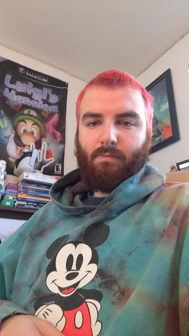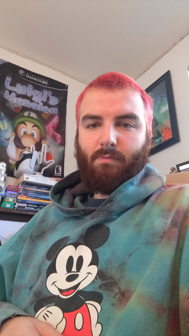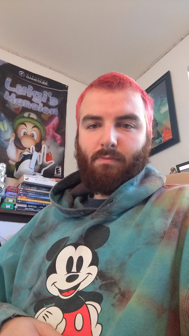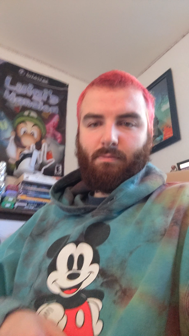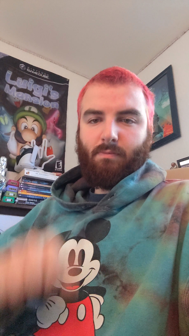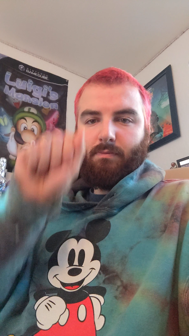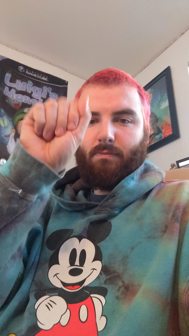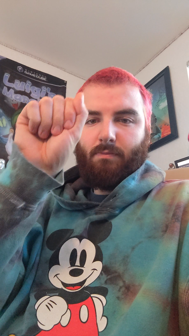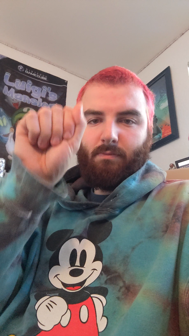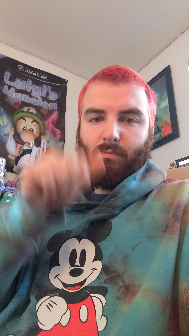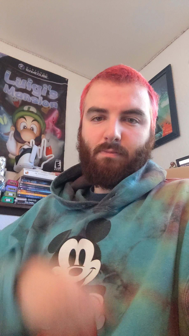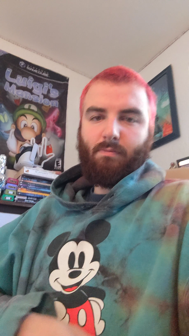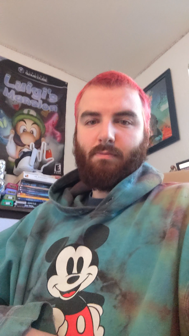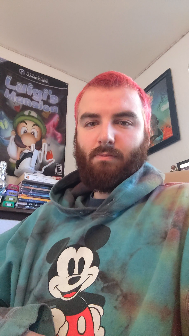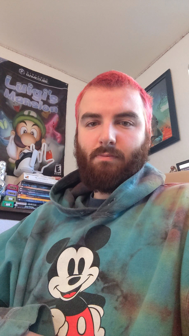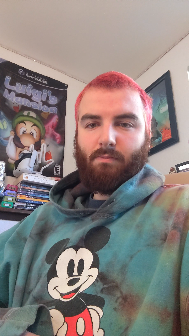knock